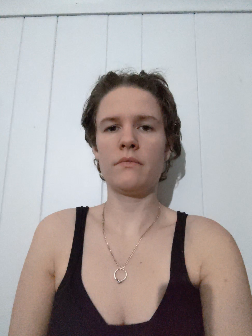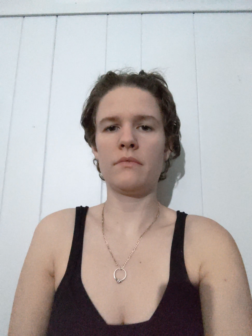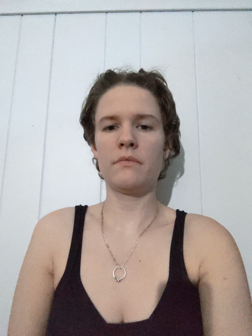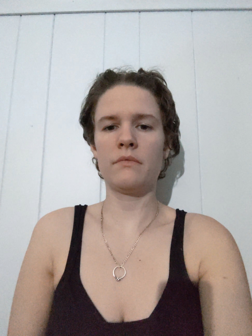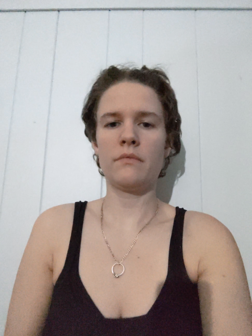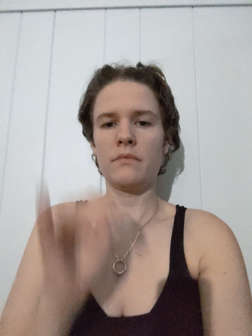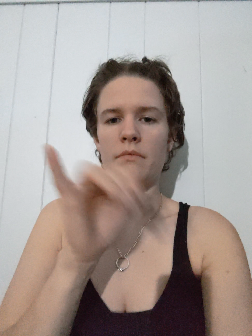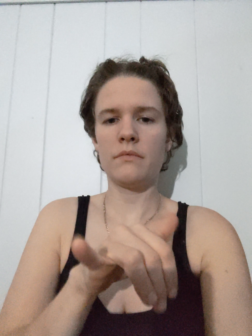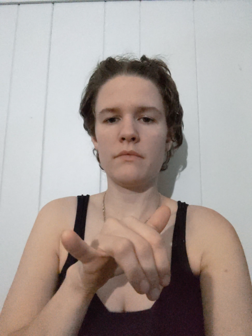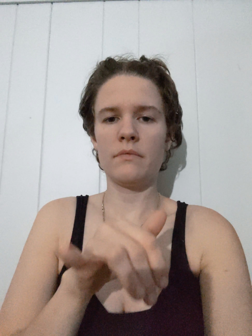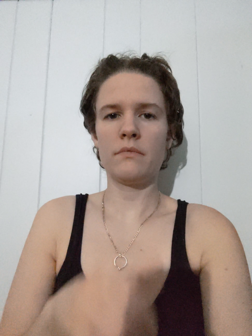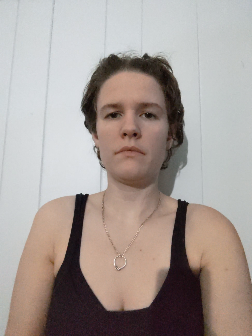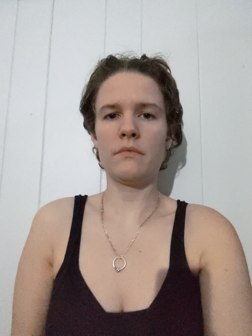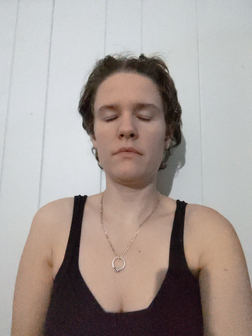that